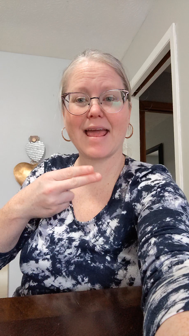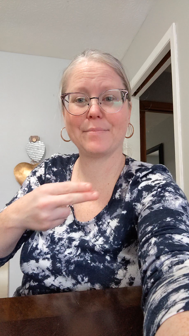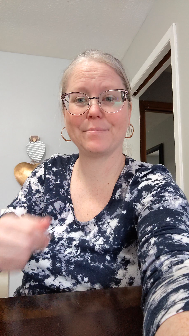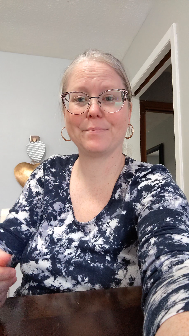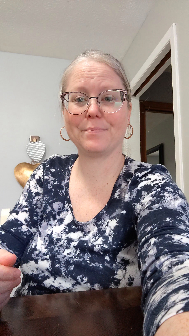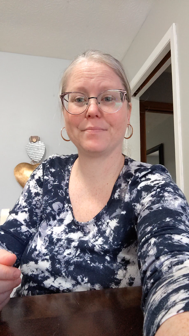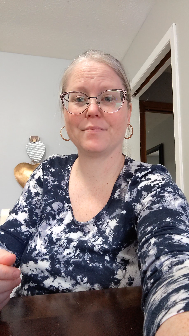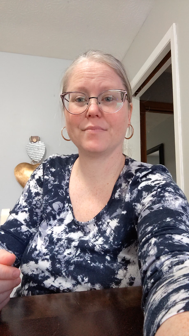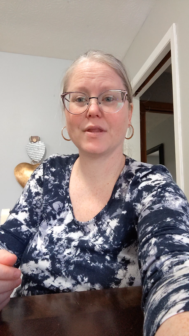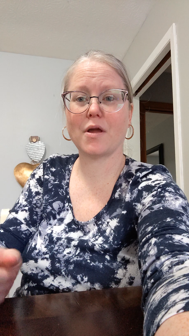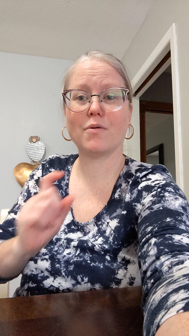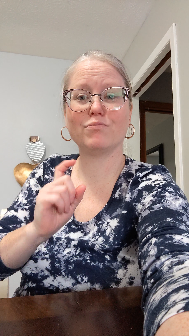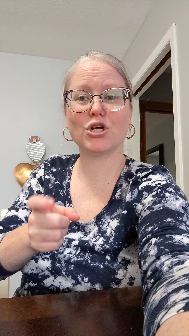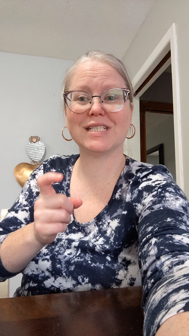present